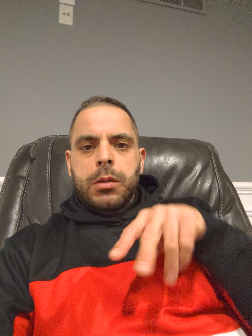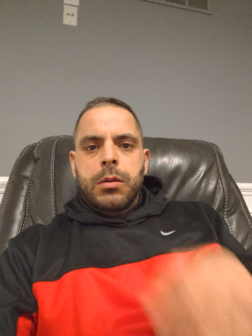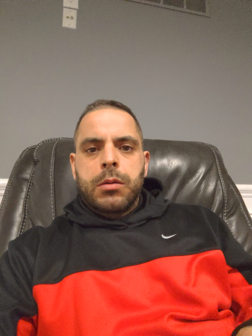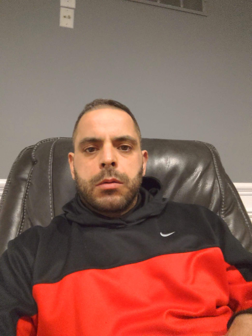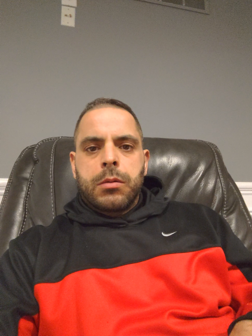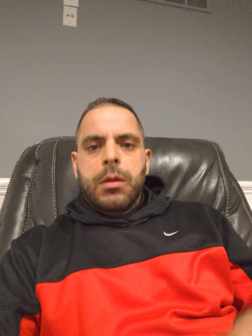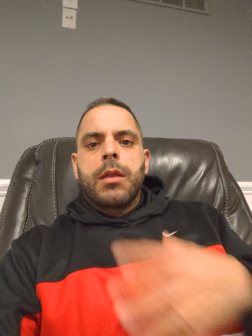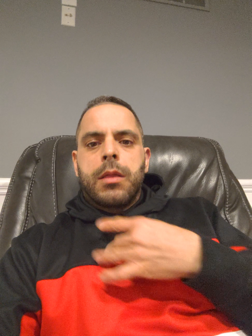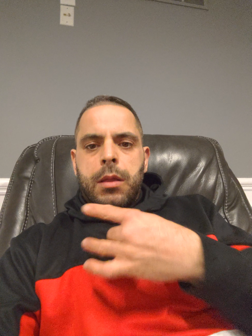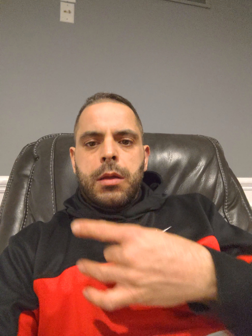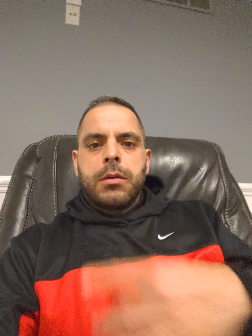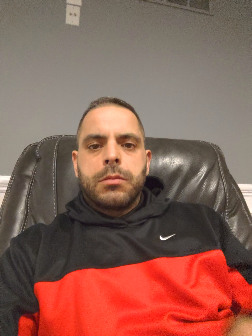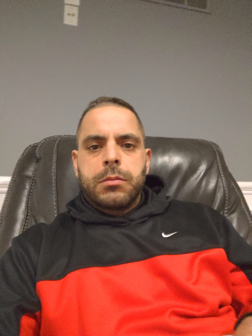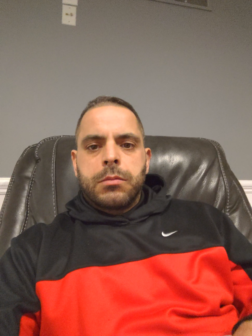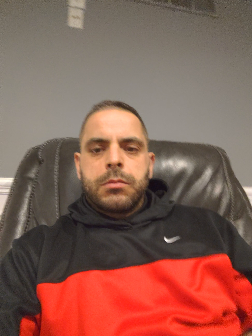like